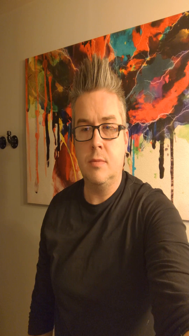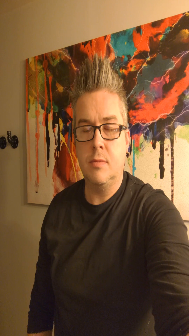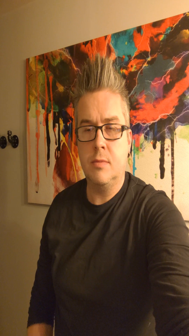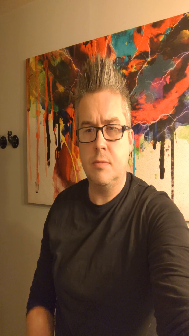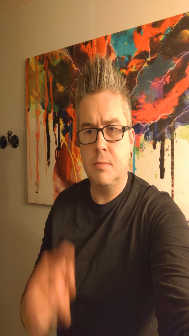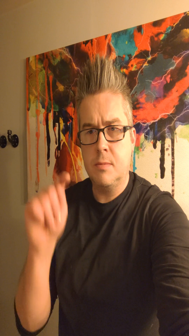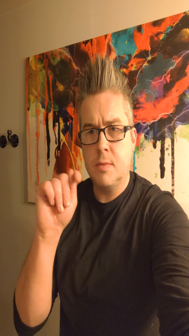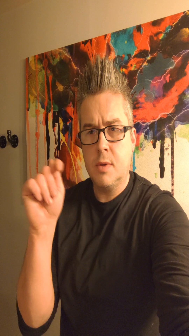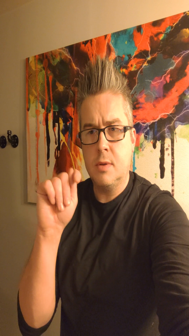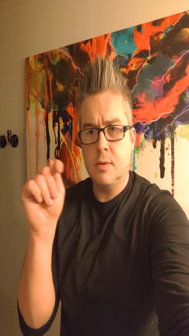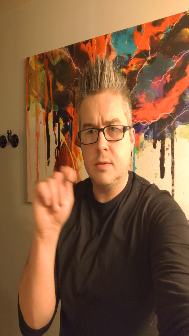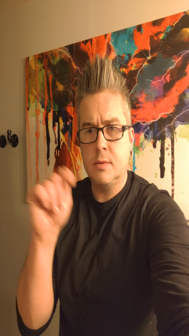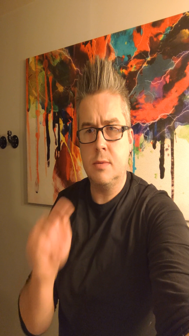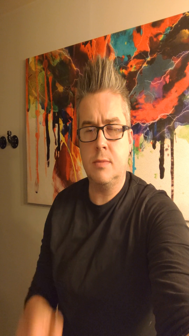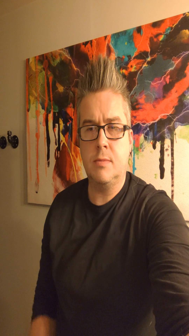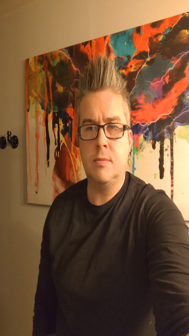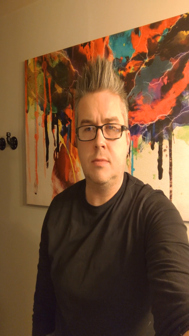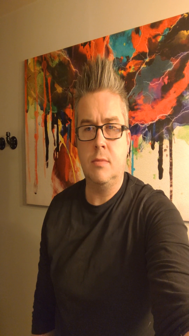potty